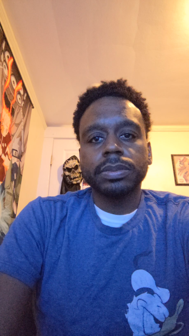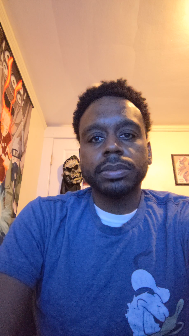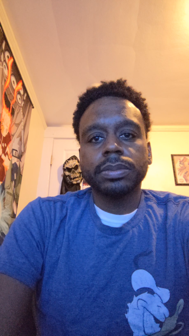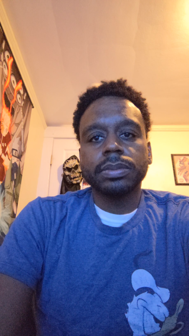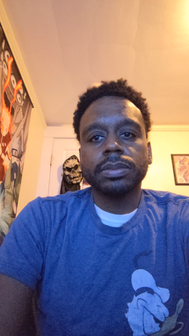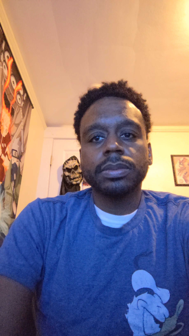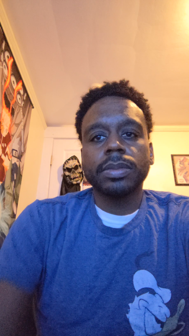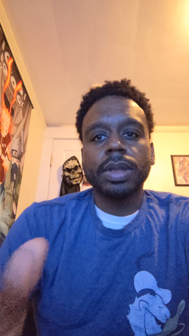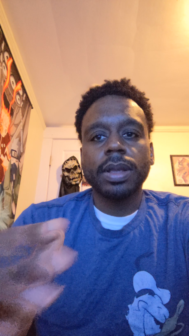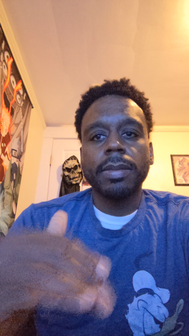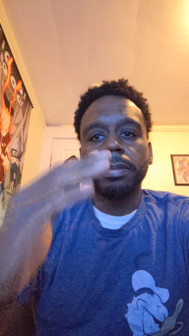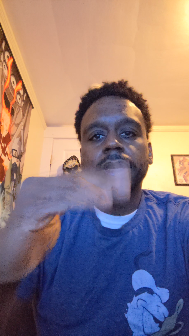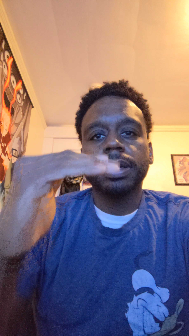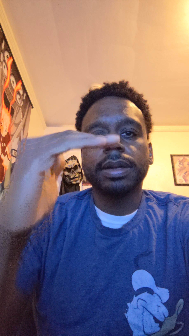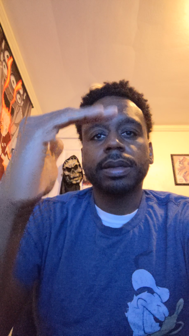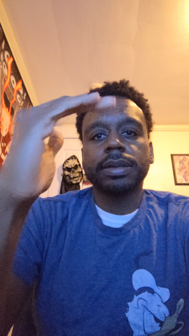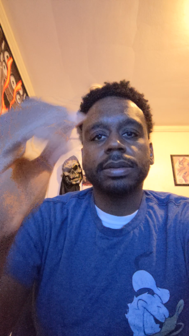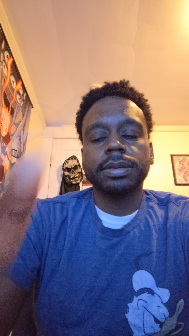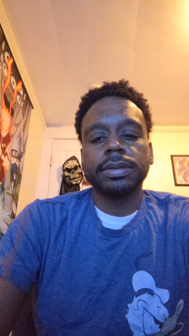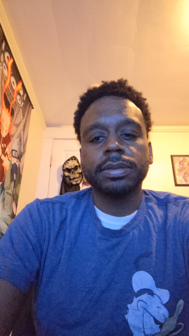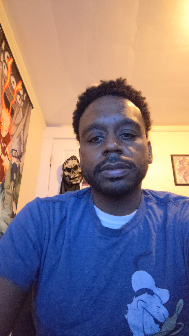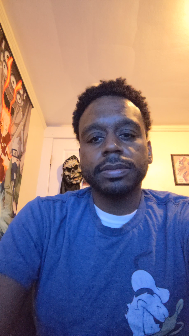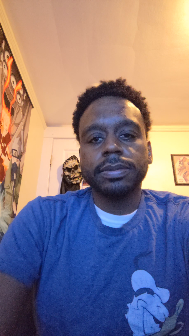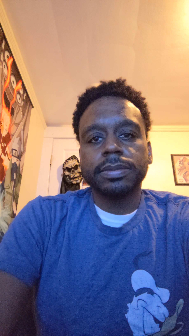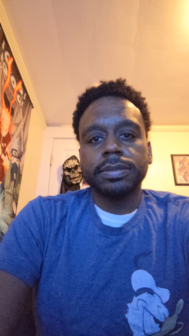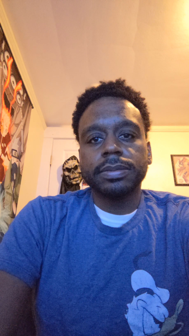build